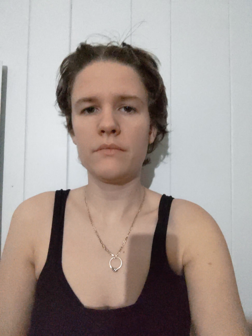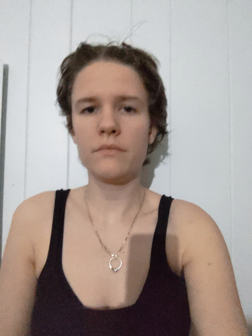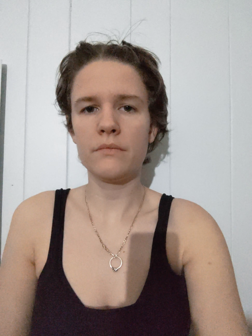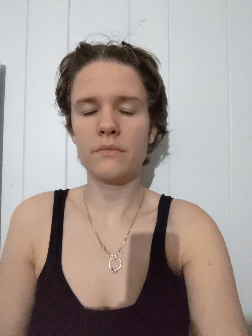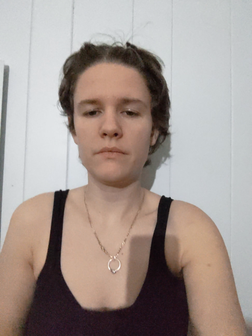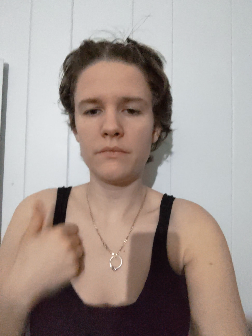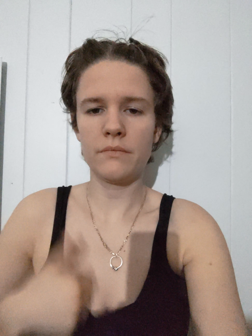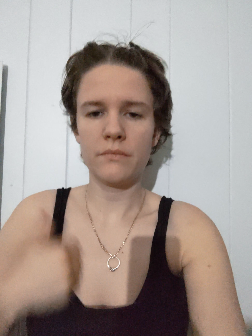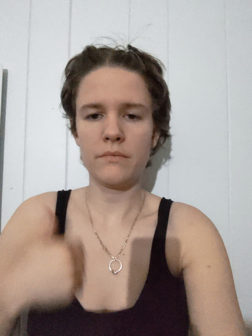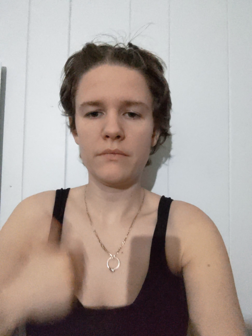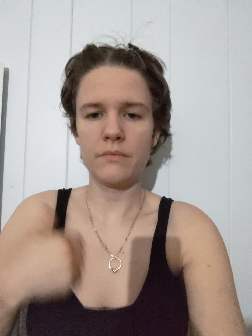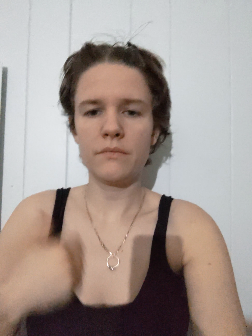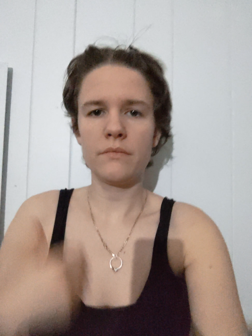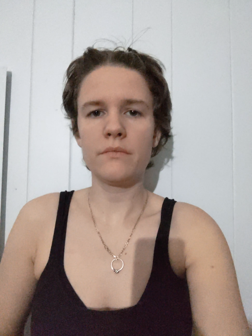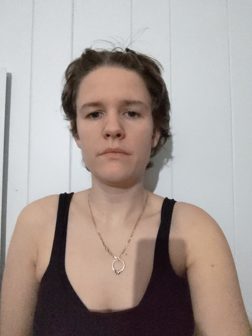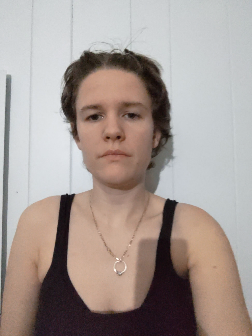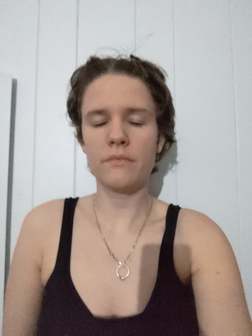bath